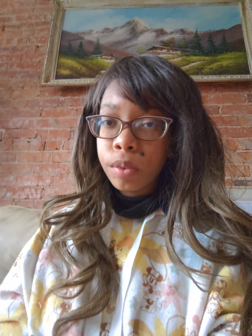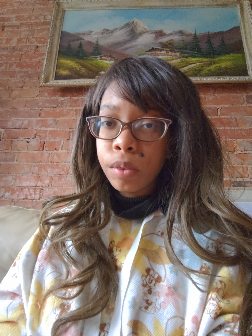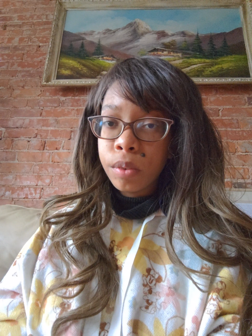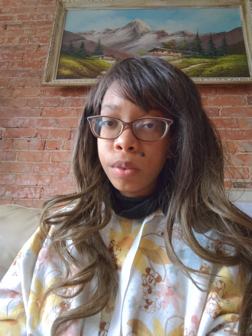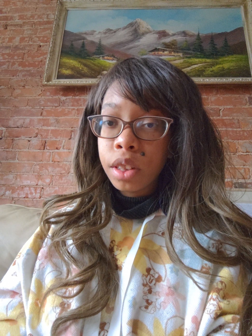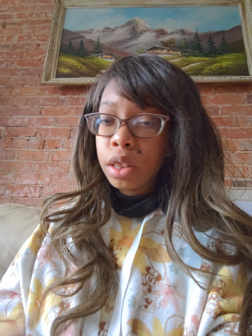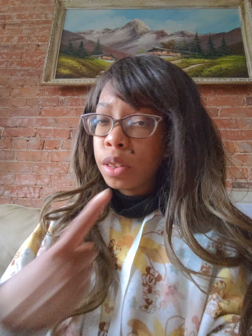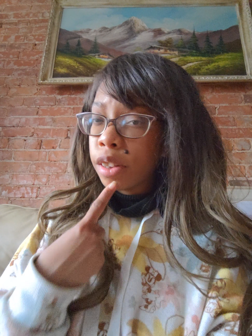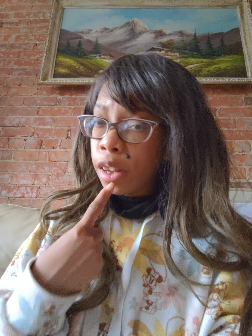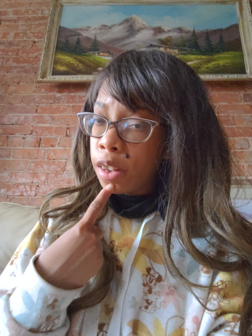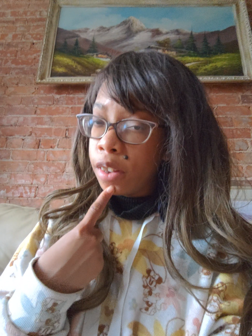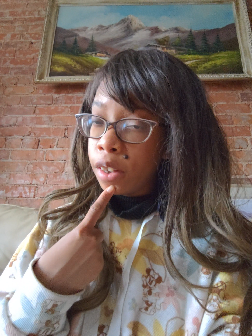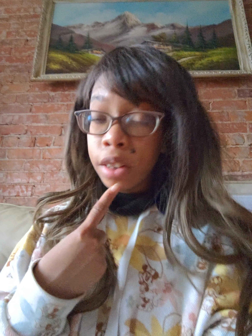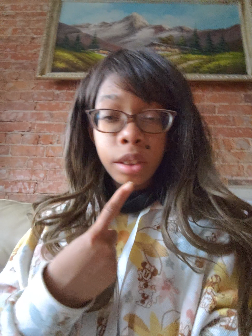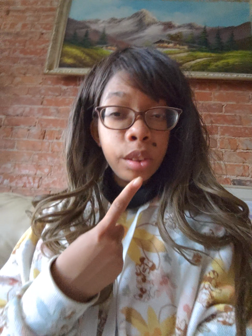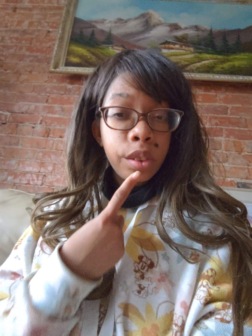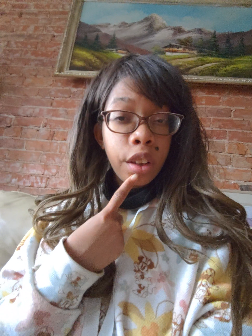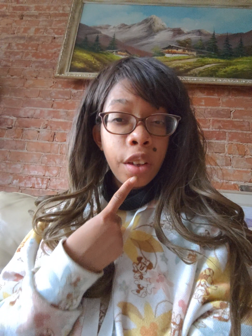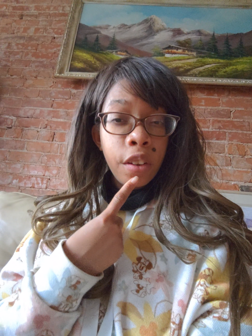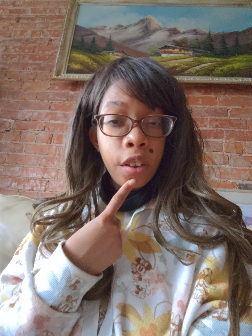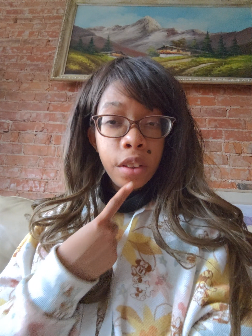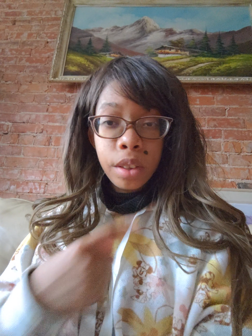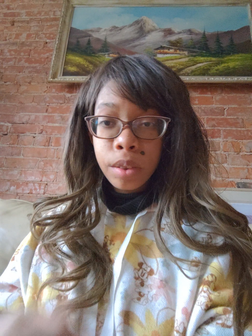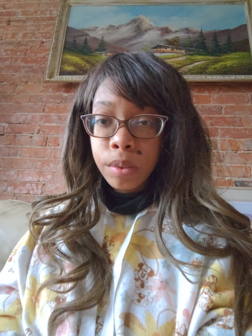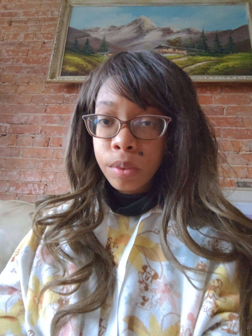say